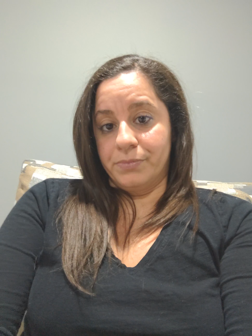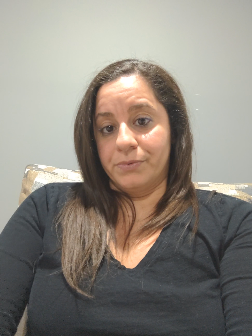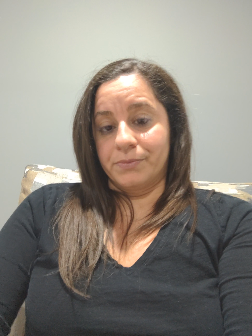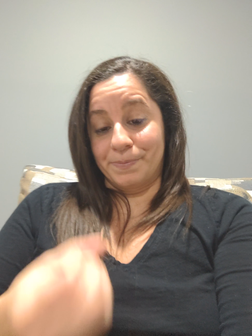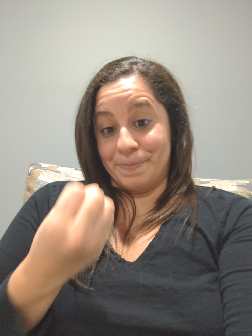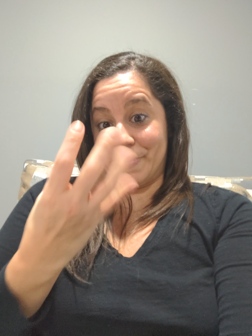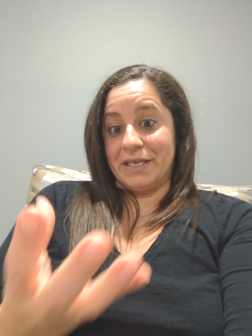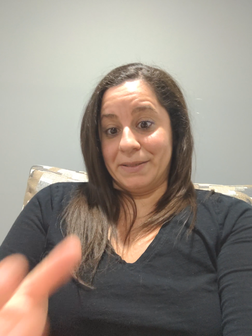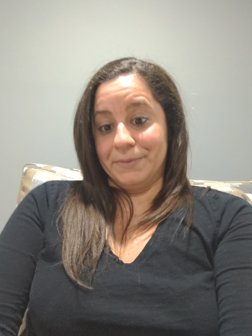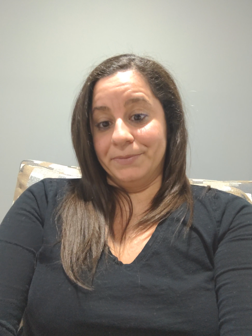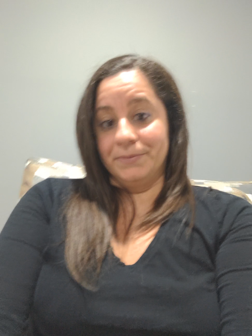many